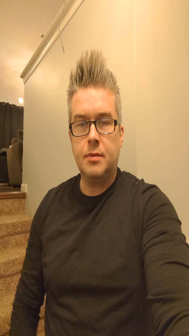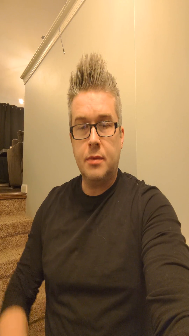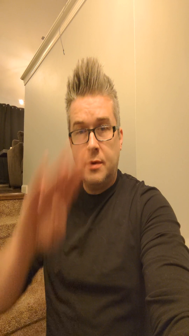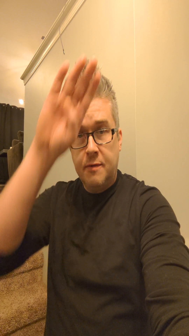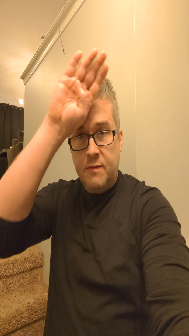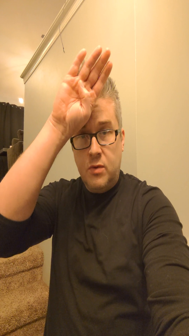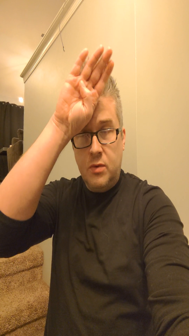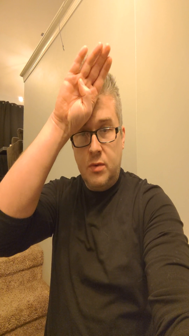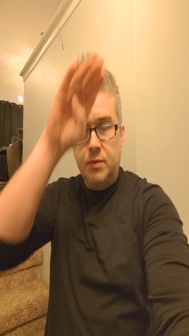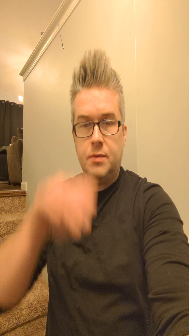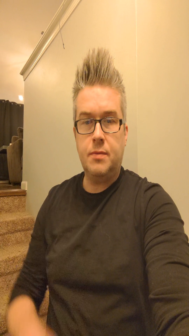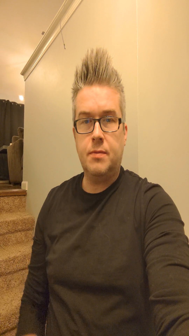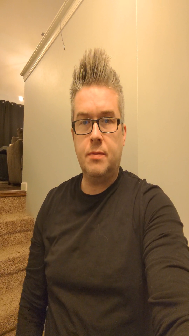fireman